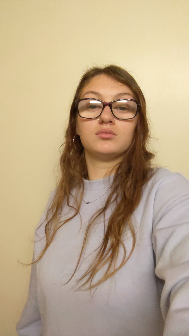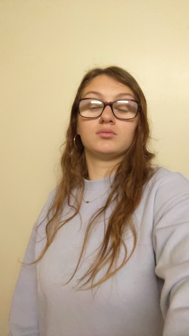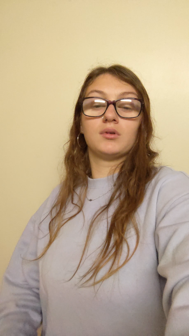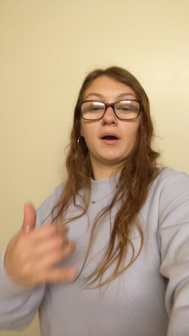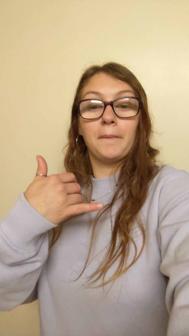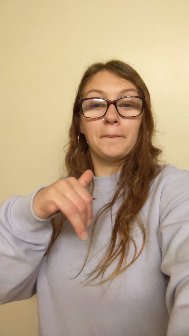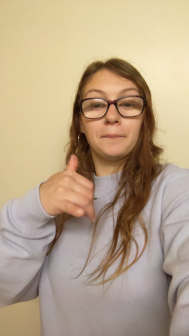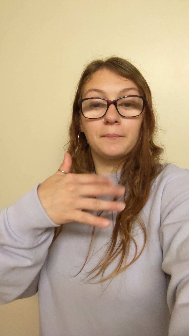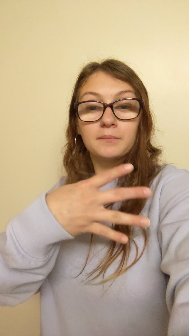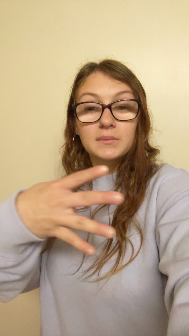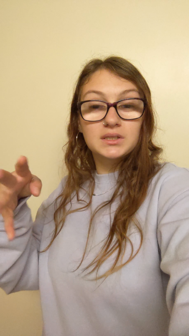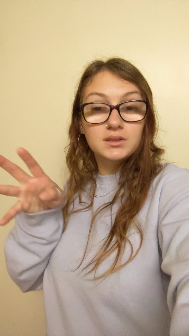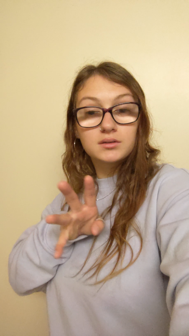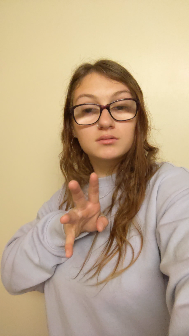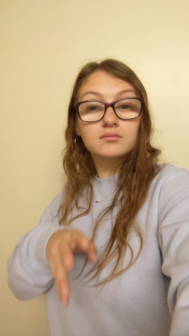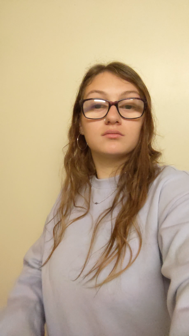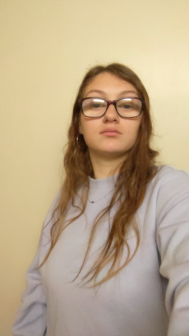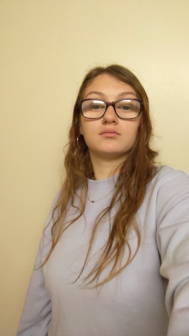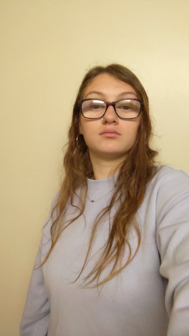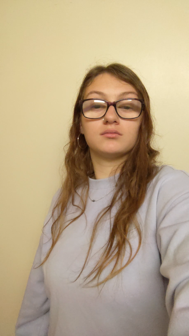playpen